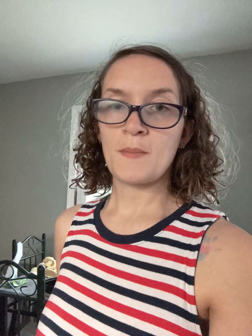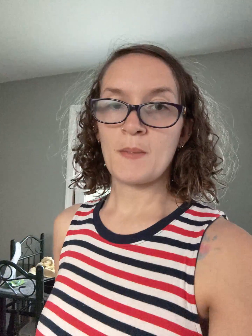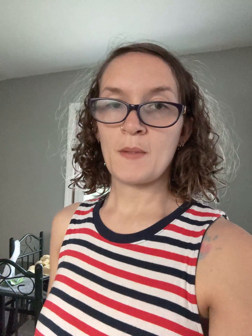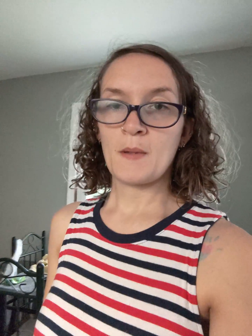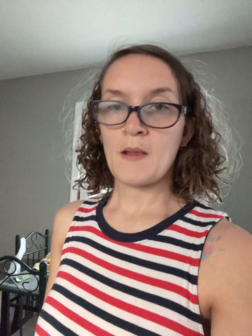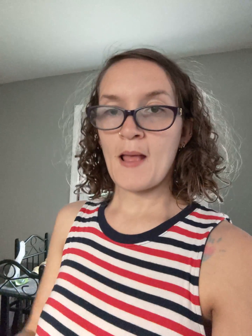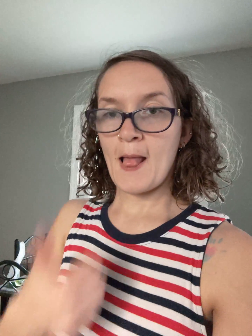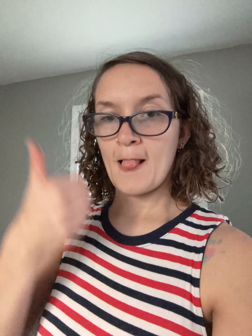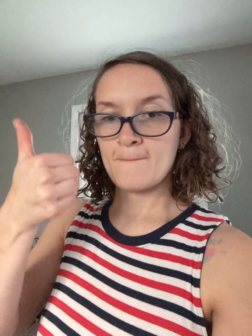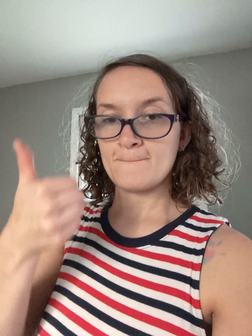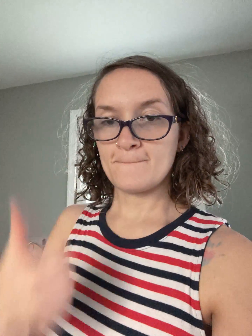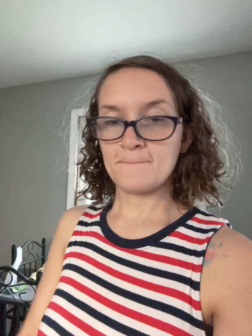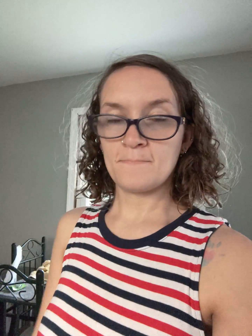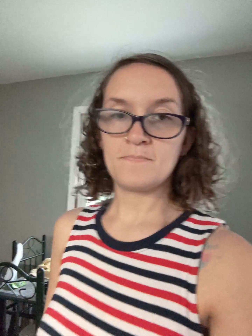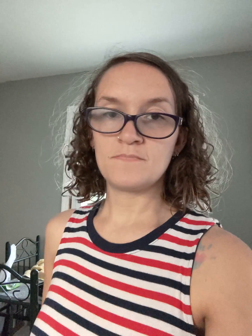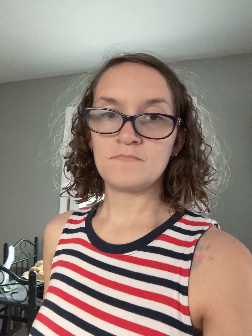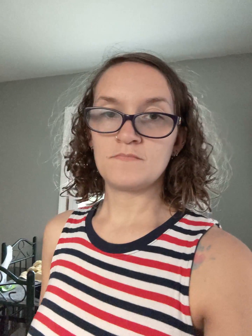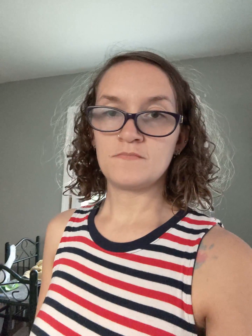help